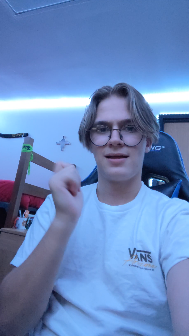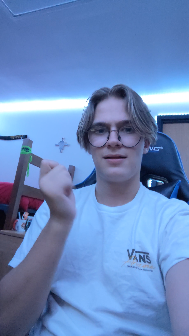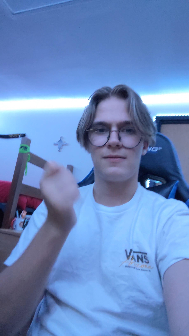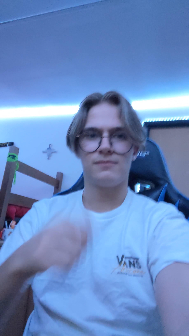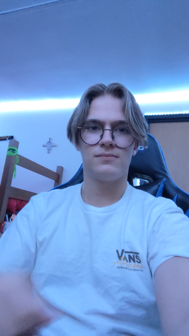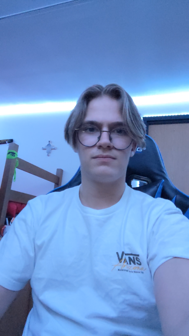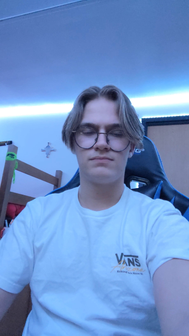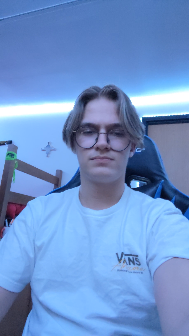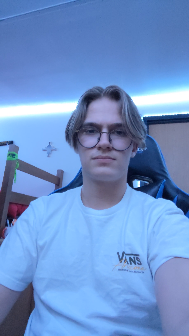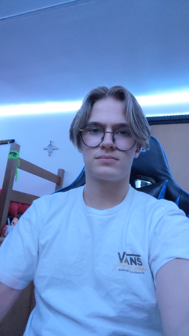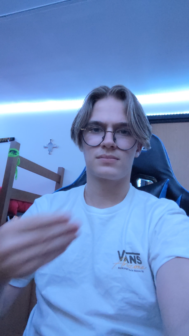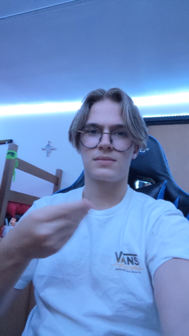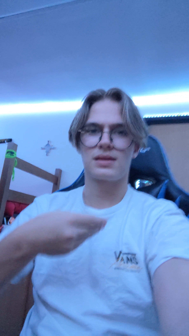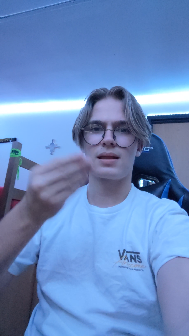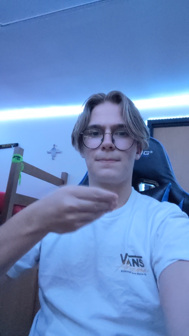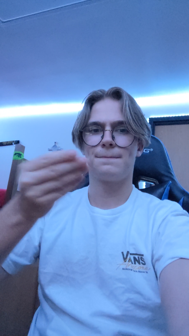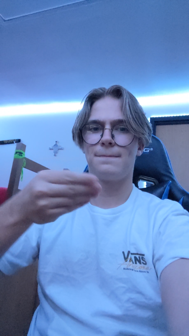shopping